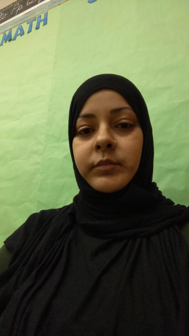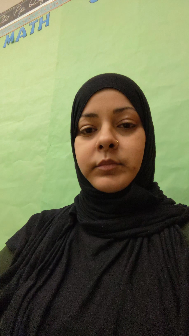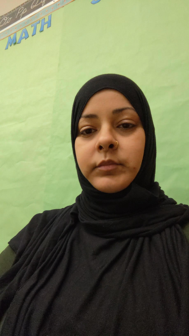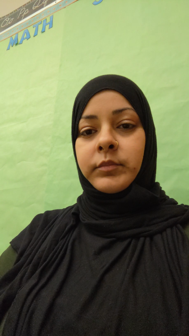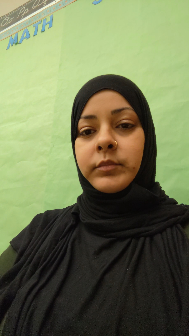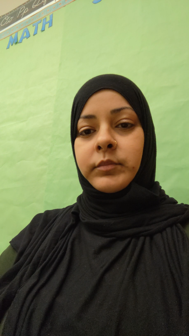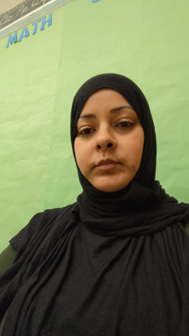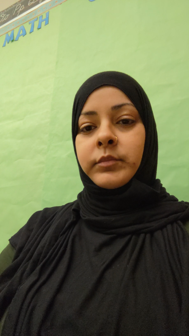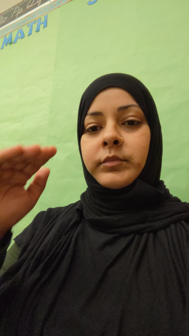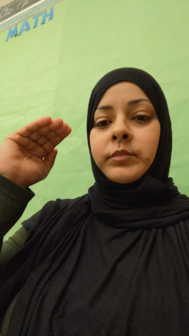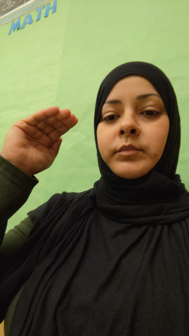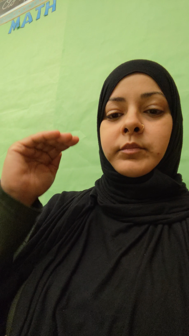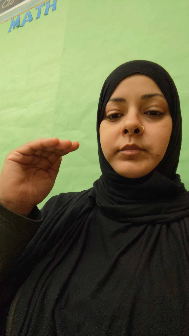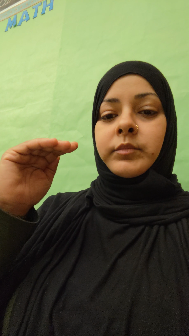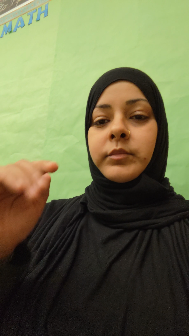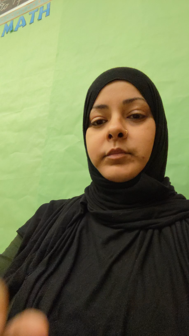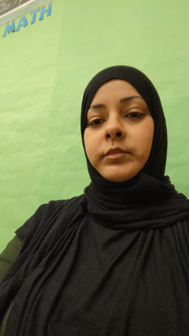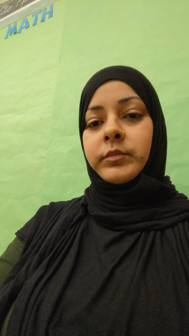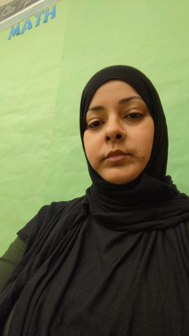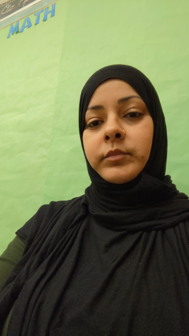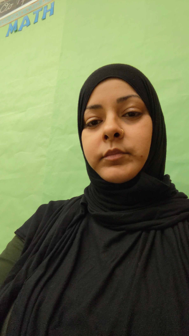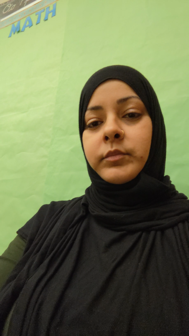short